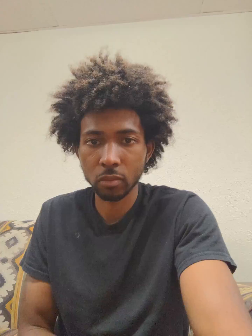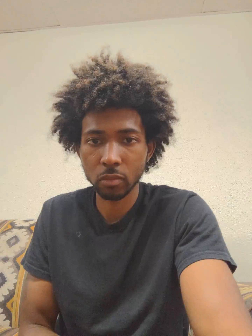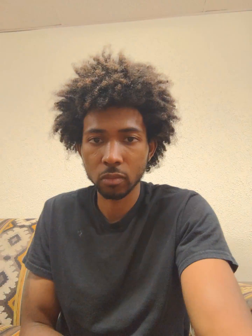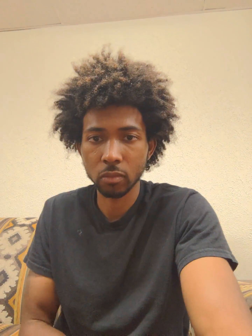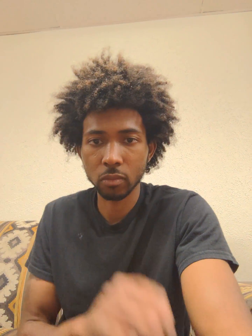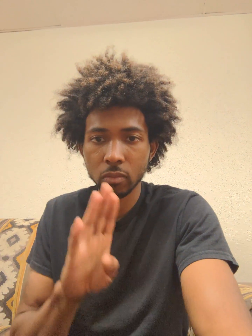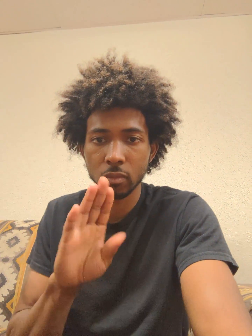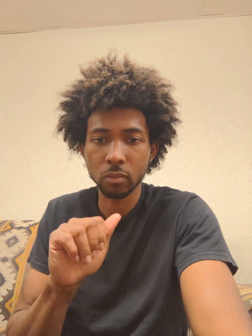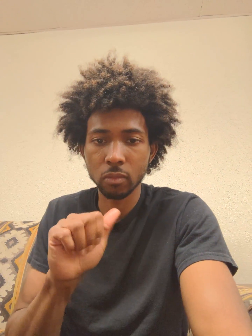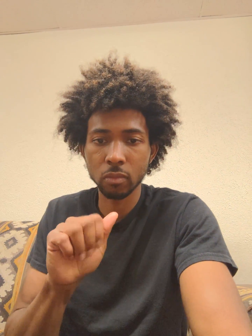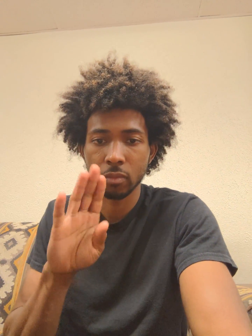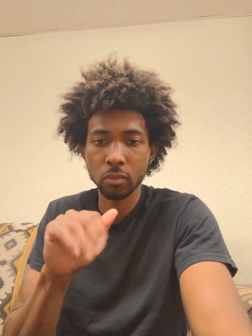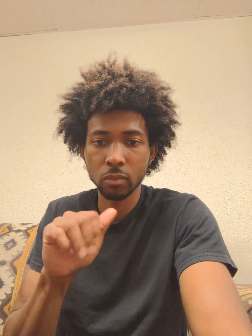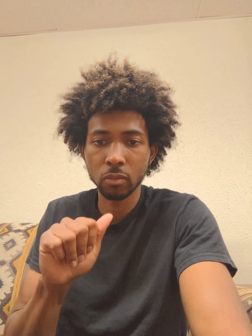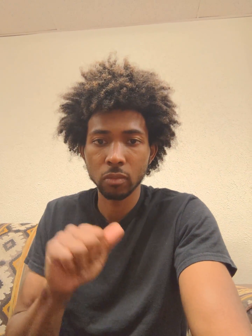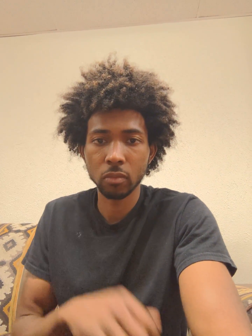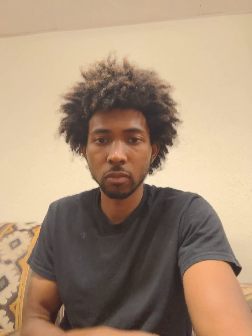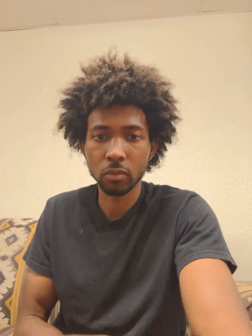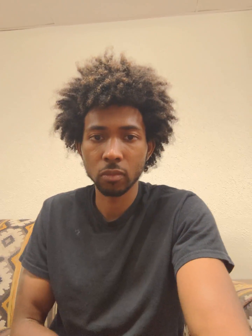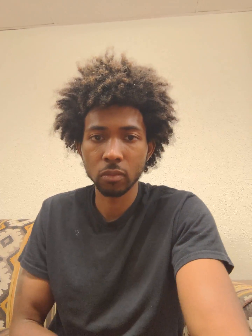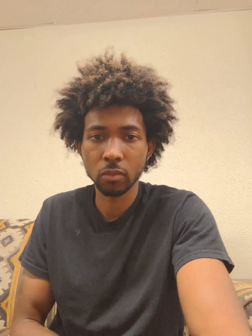baa baa